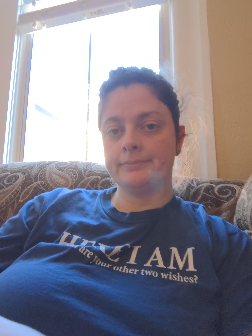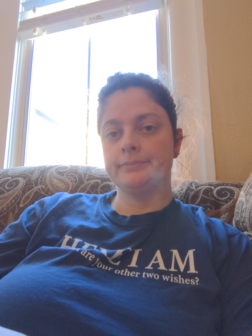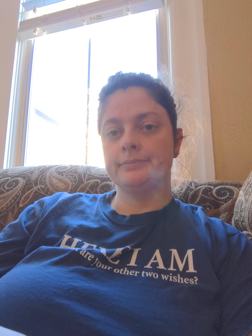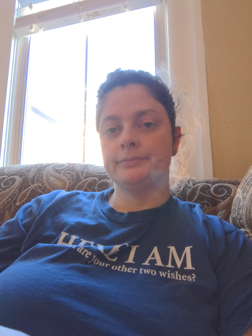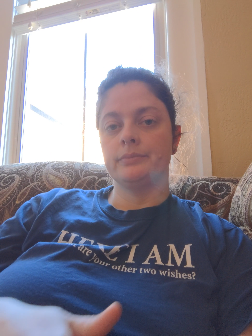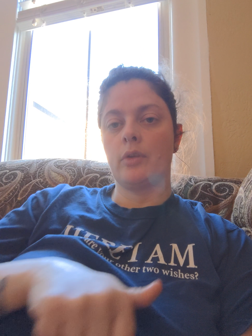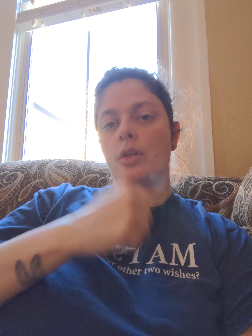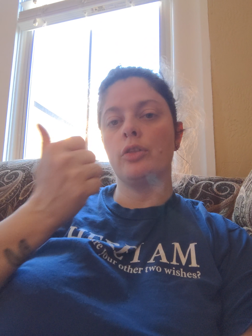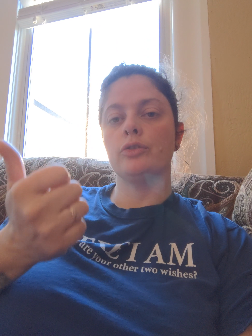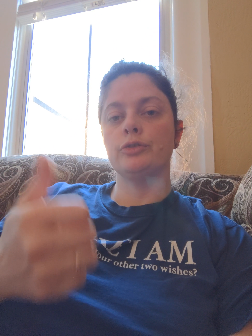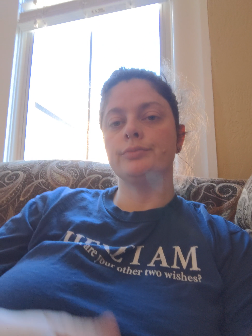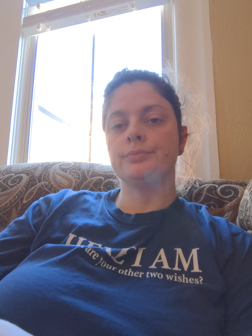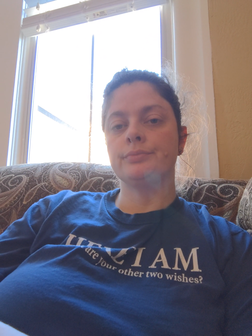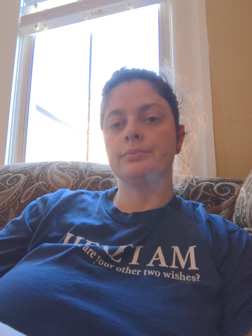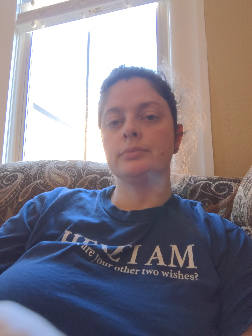another